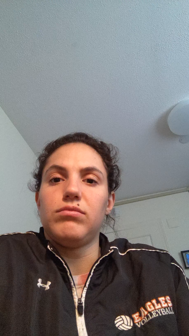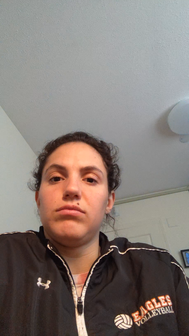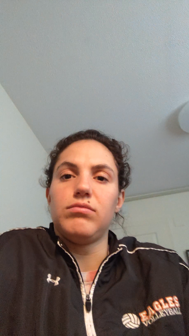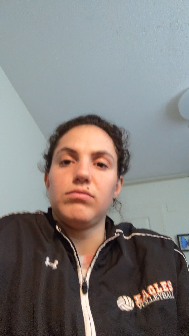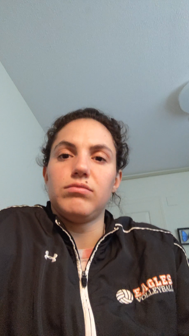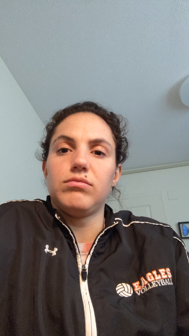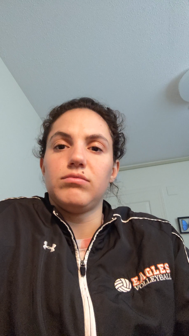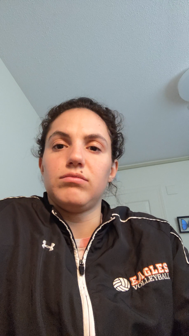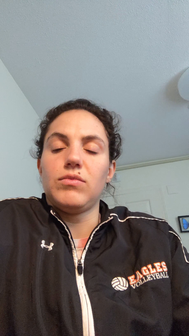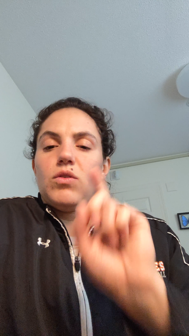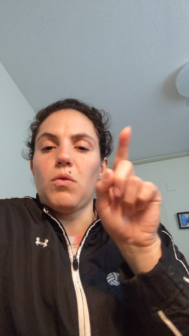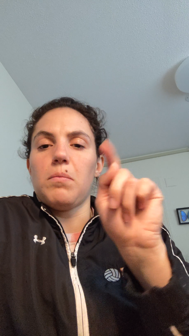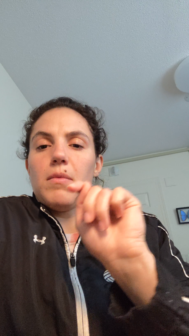go potty